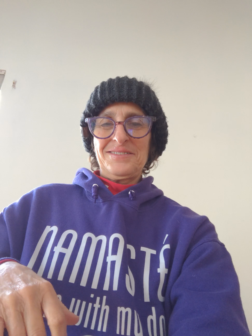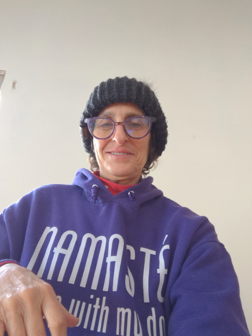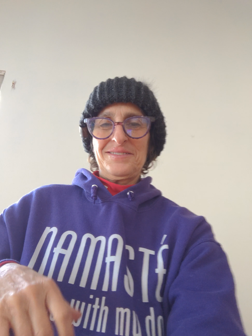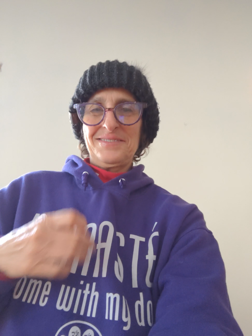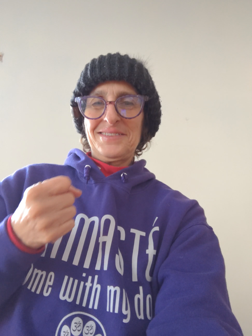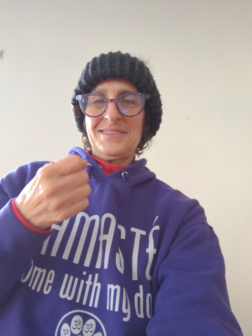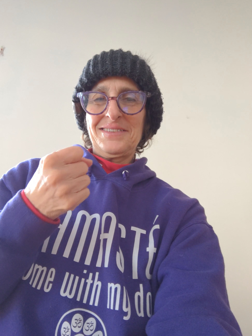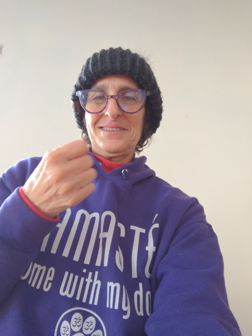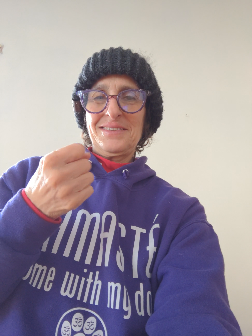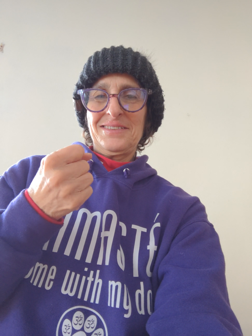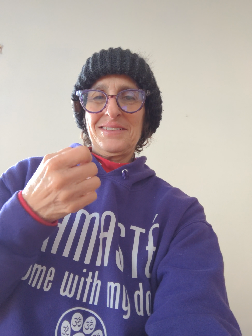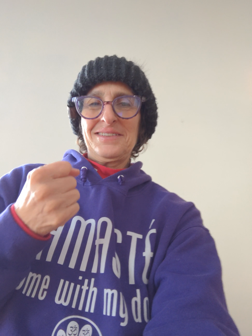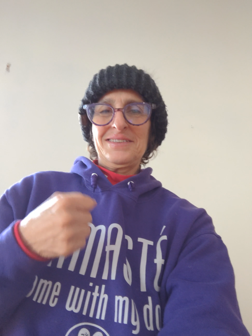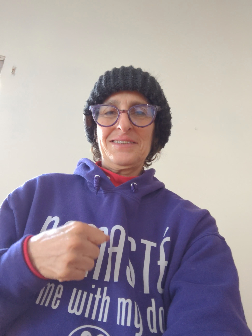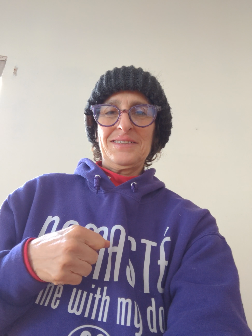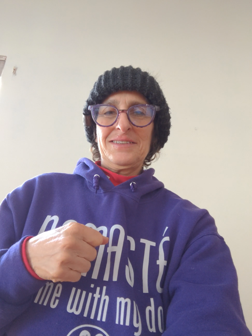milk